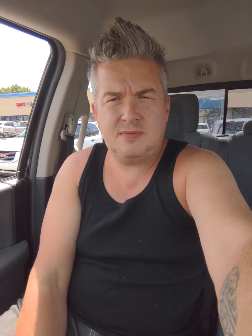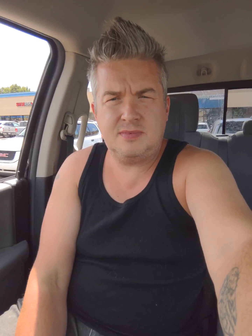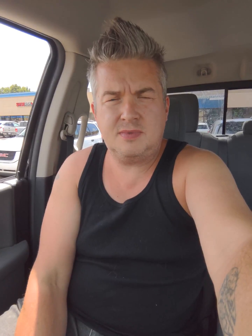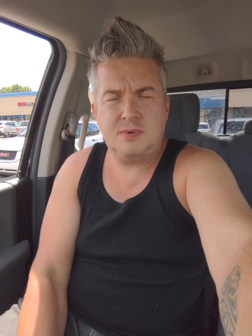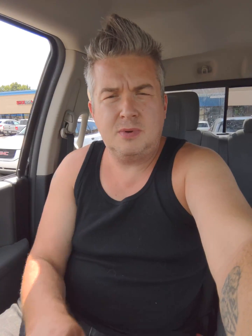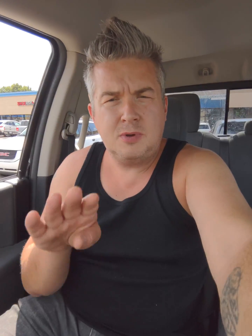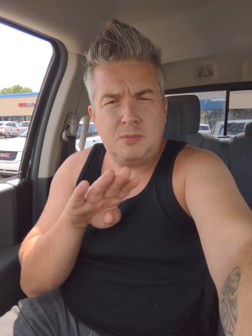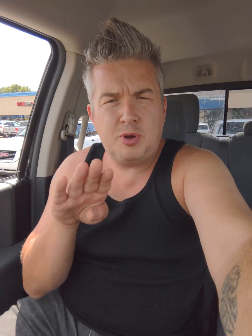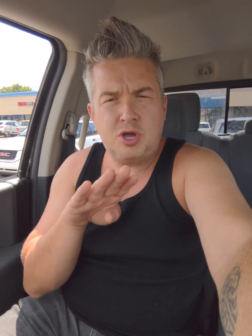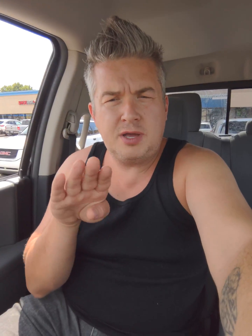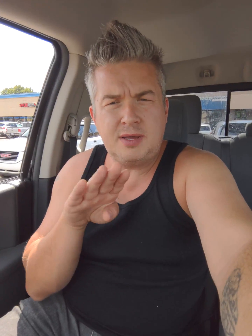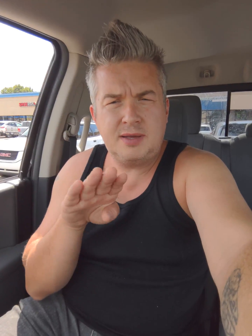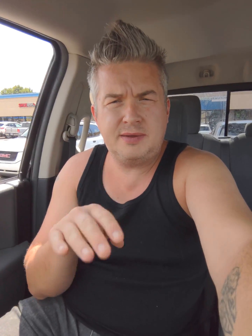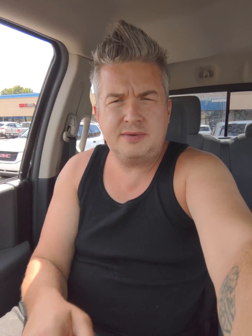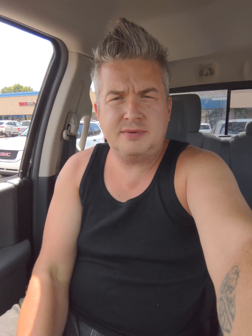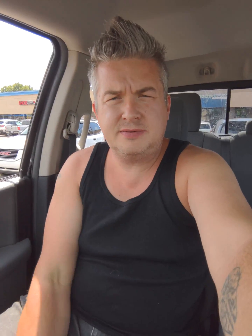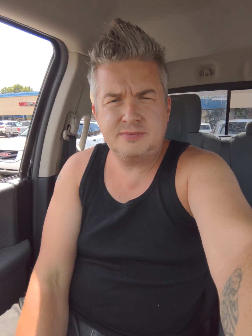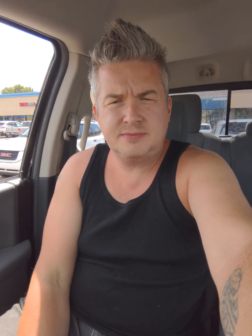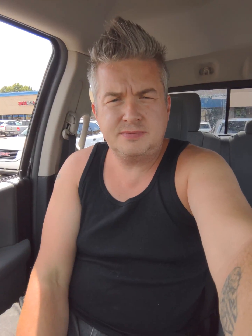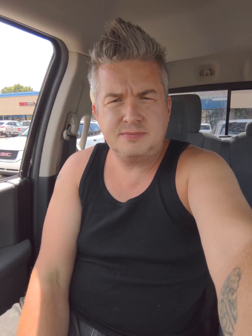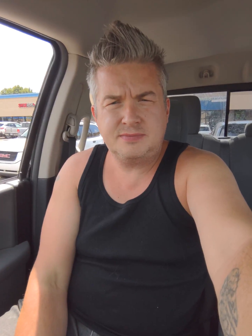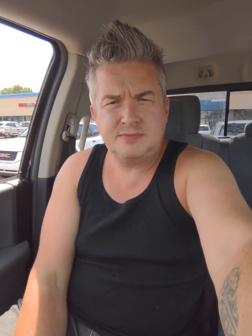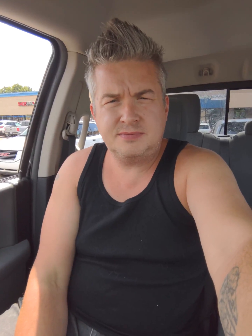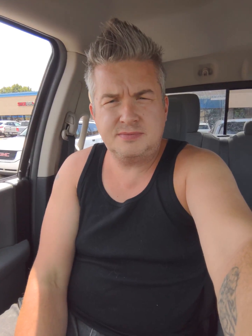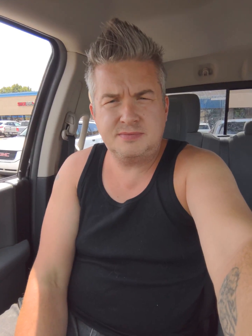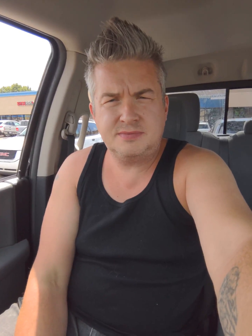boots